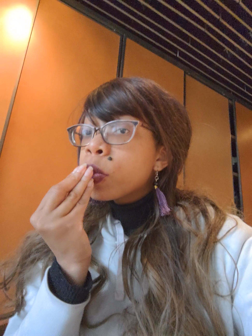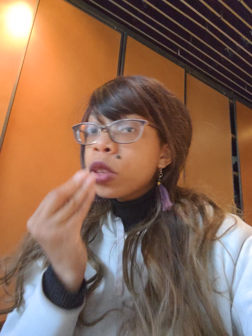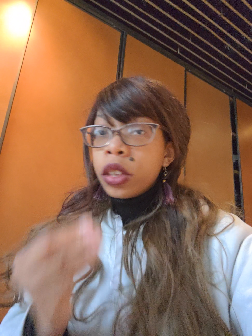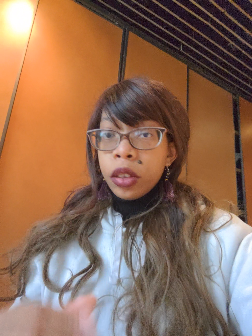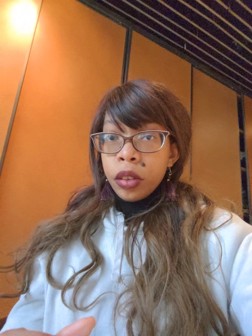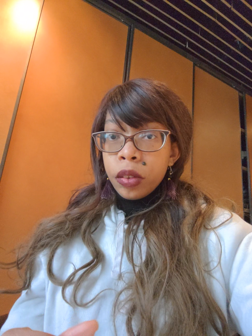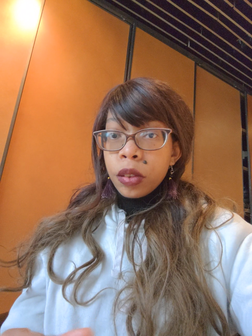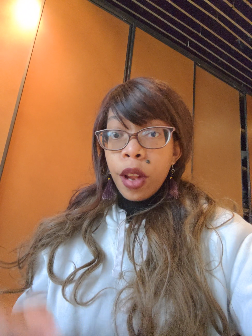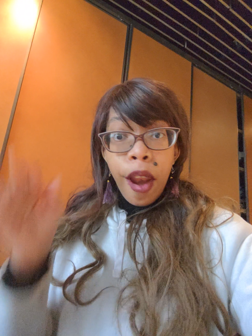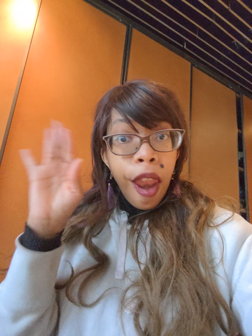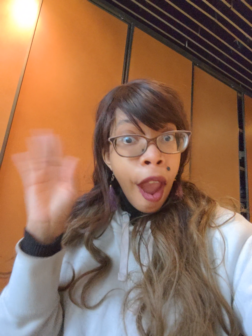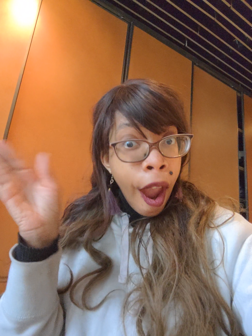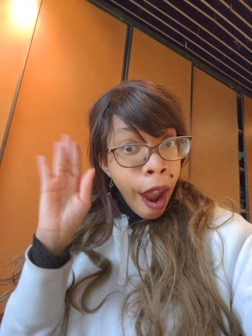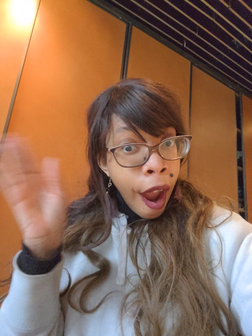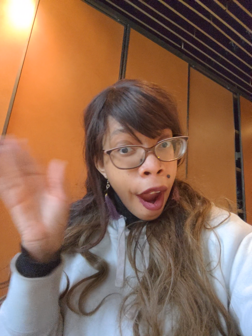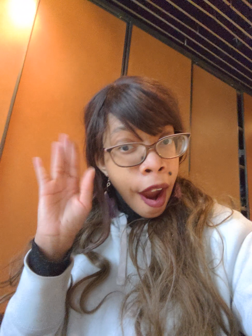hello